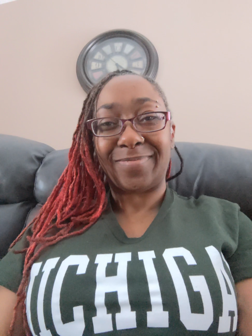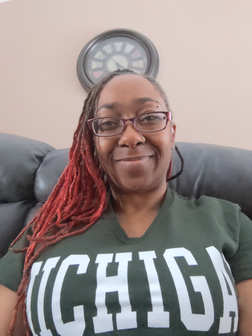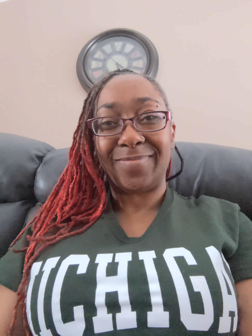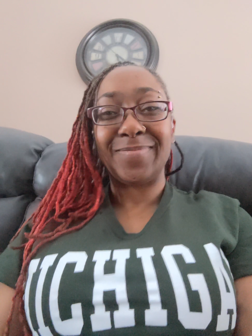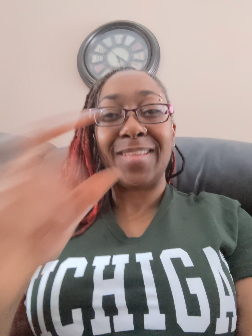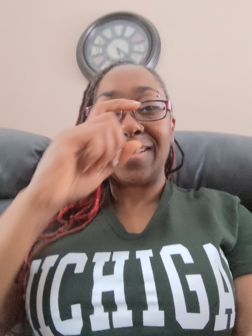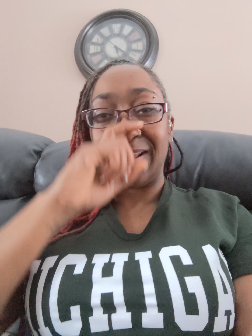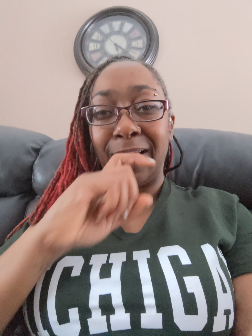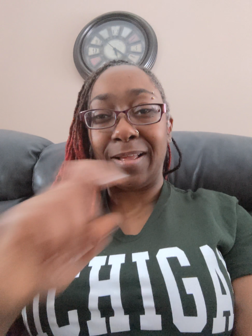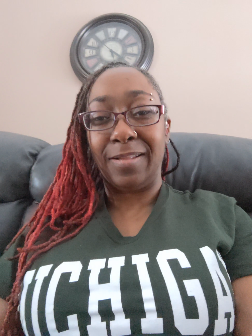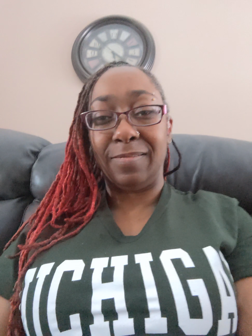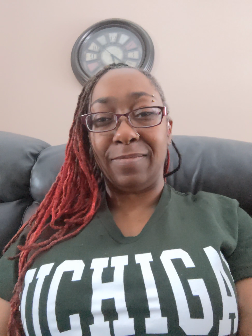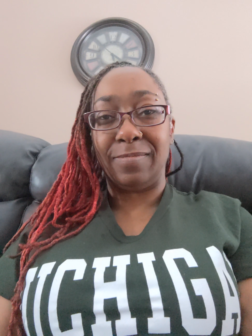doll